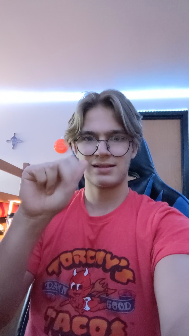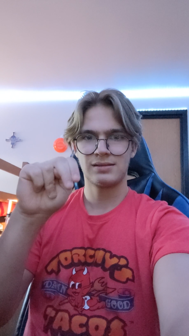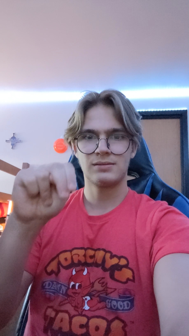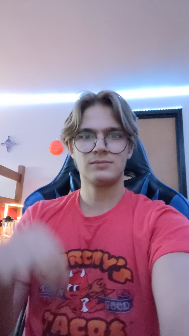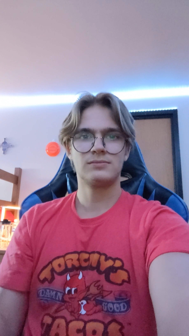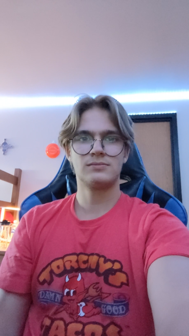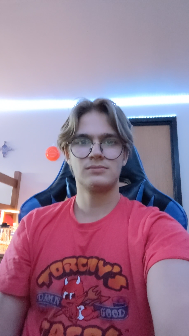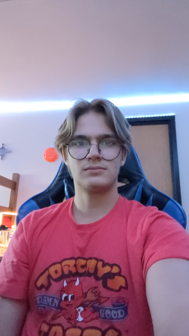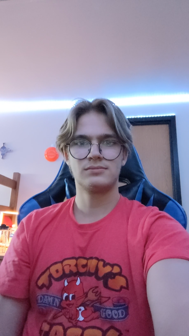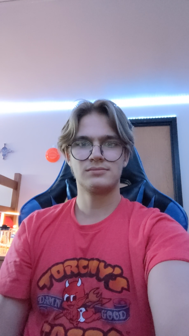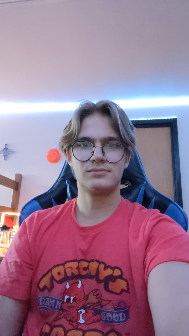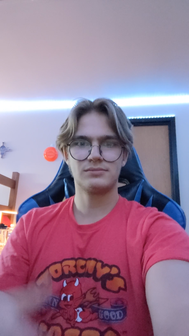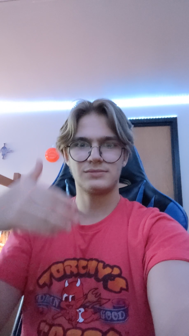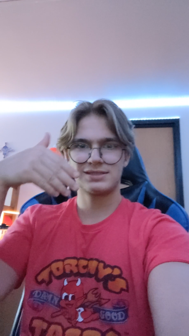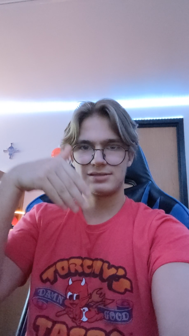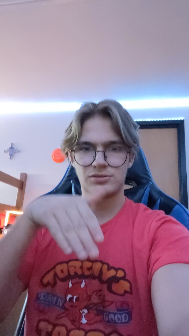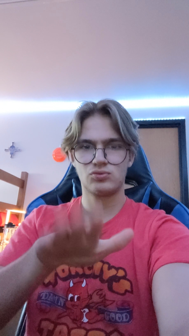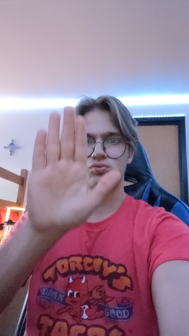enter